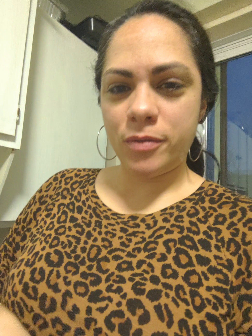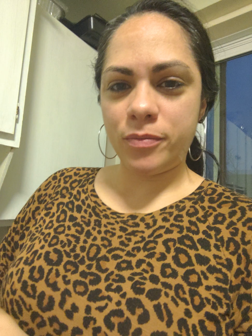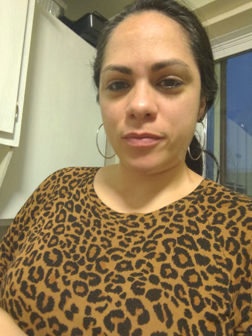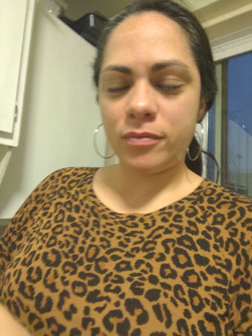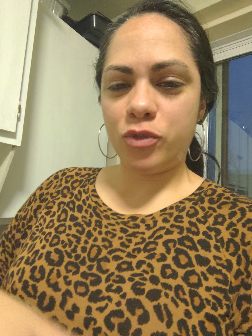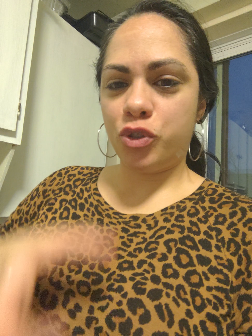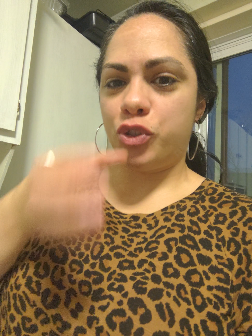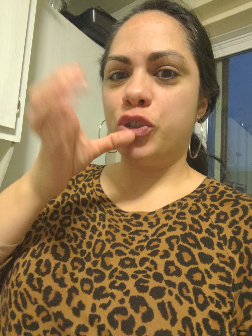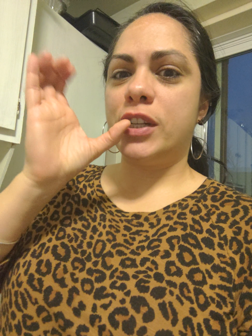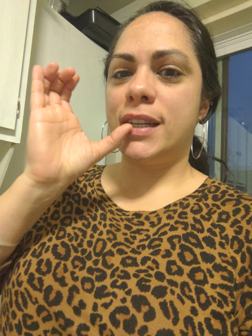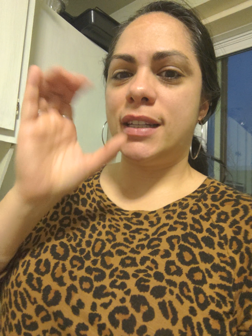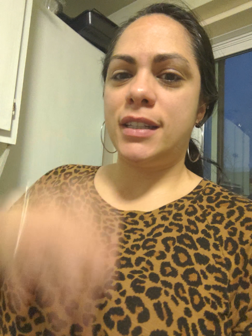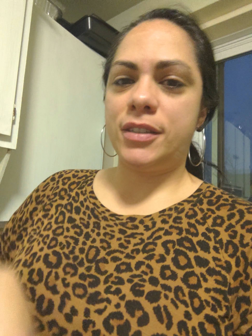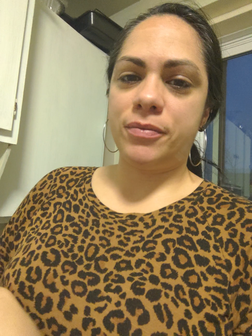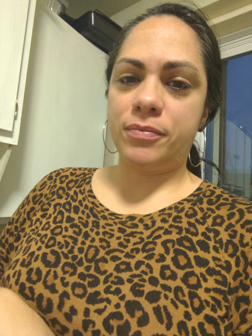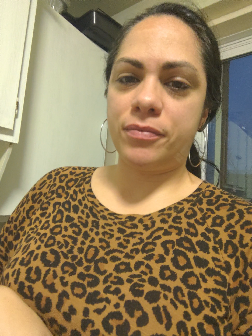drink